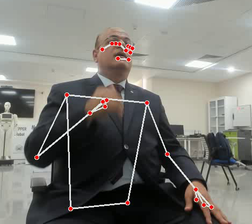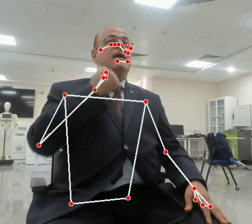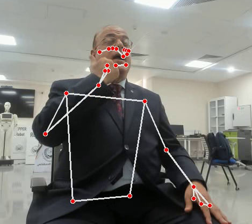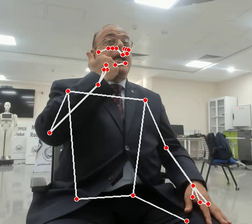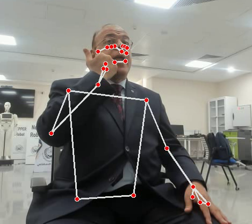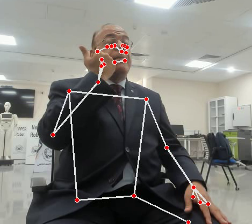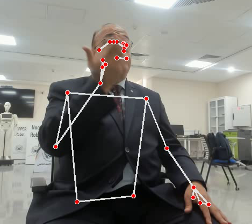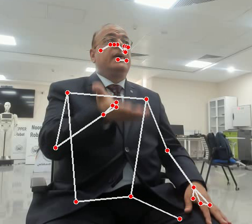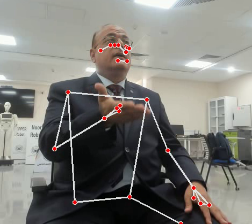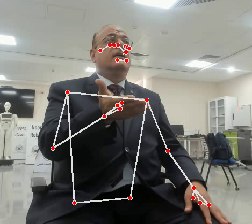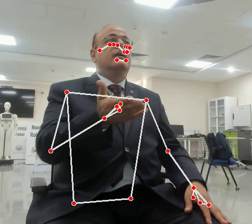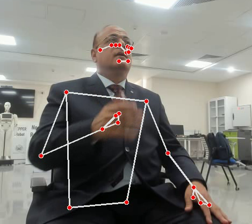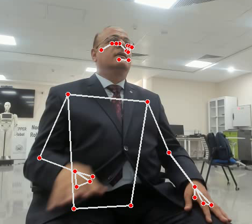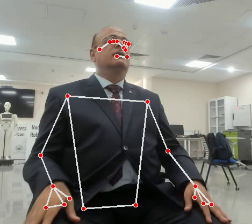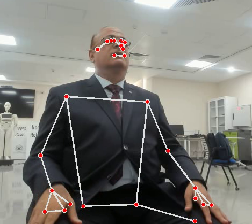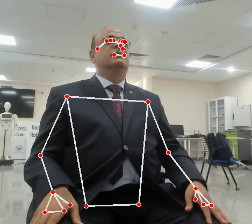3ieb